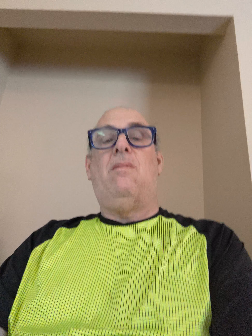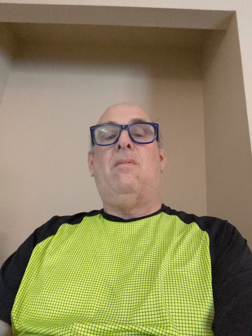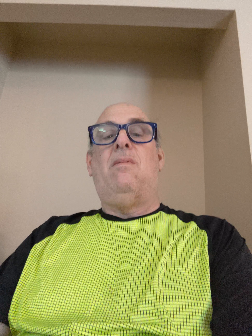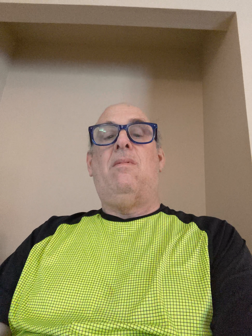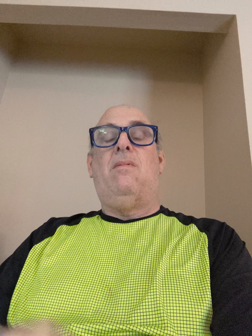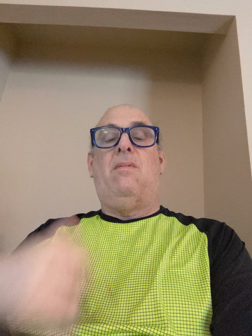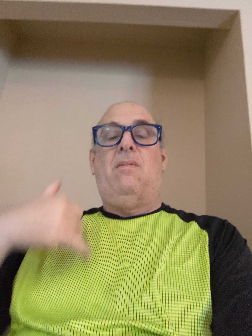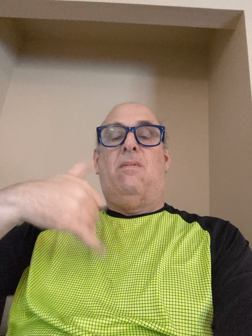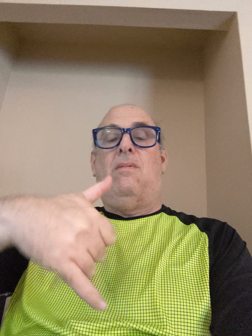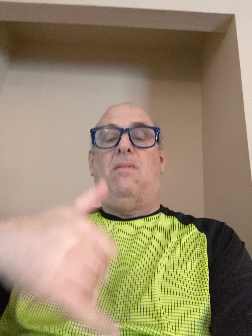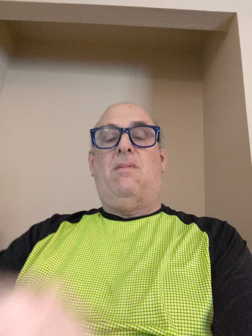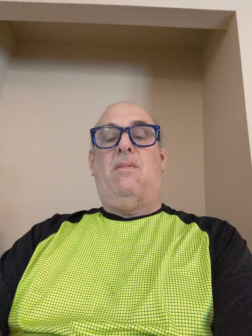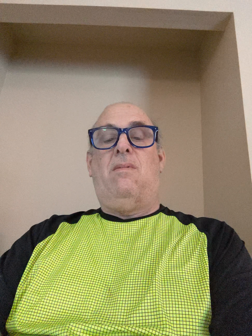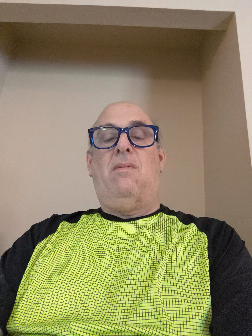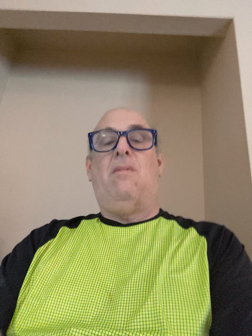jacket